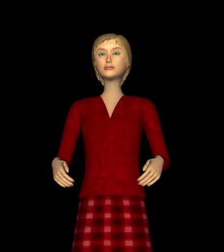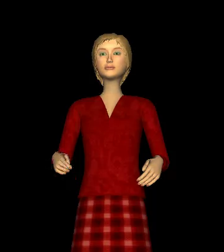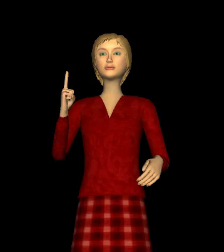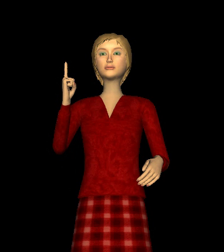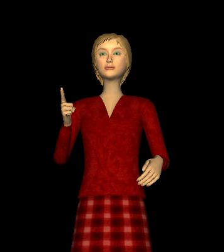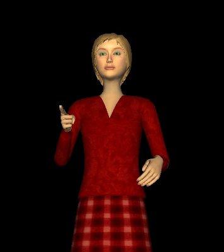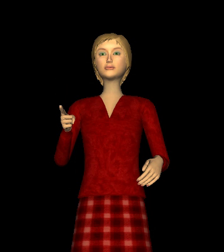واجب